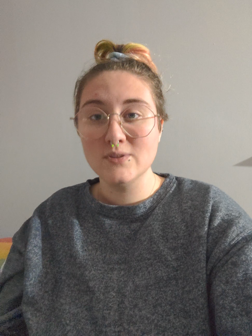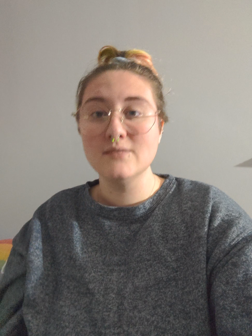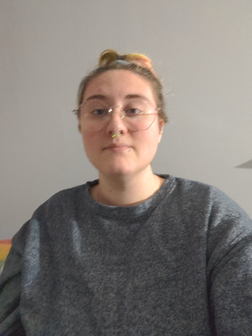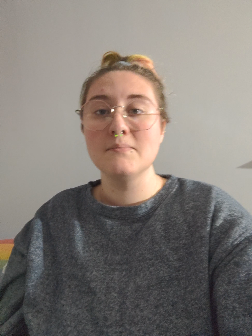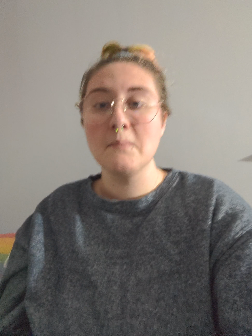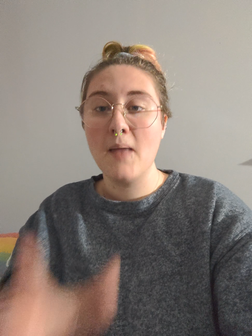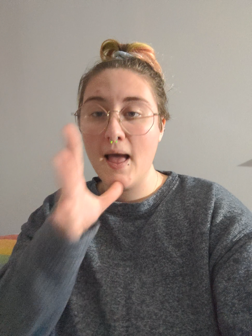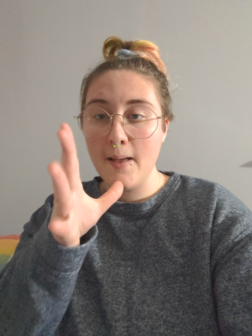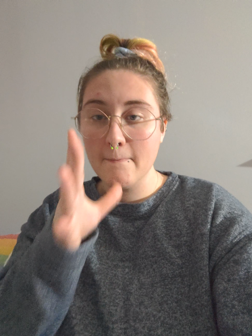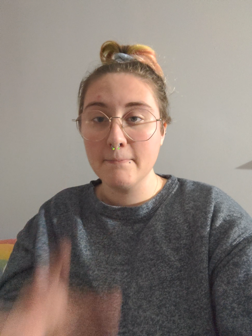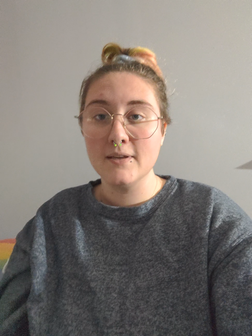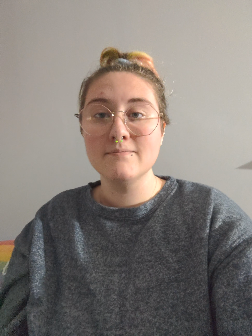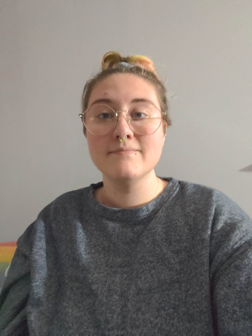mom